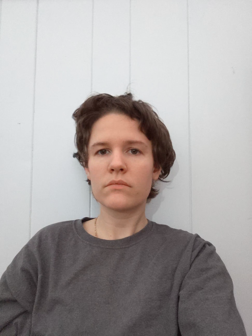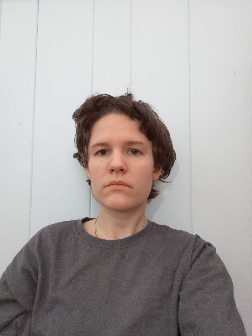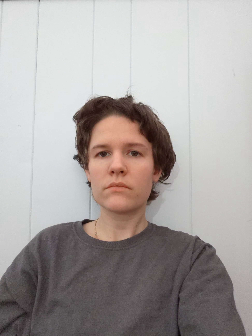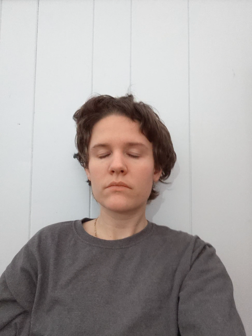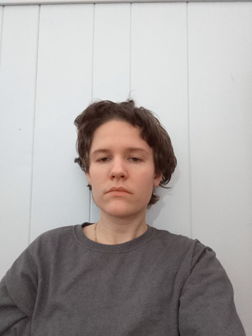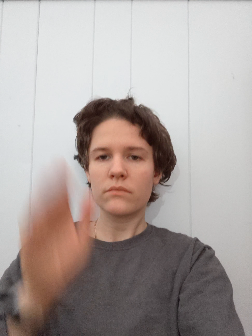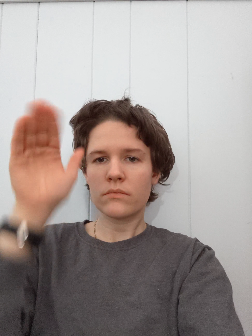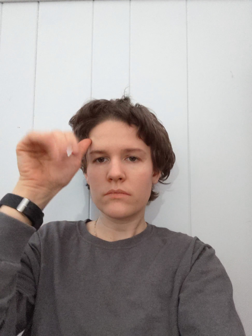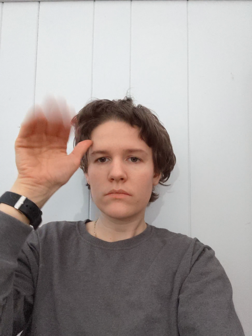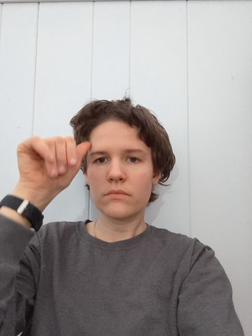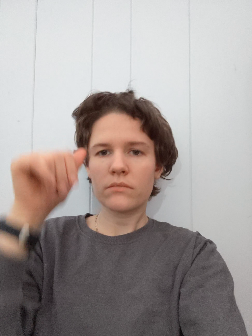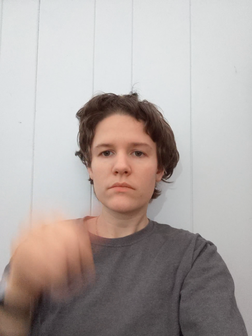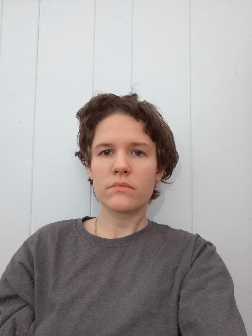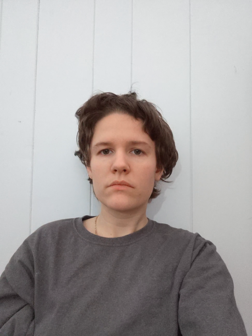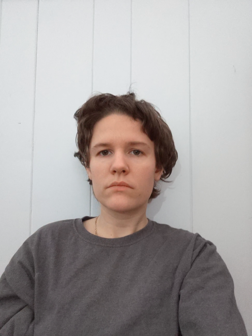donkey